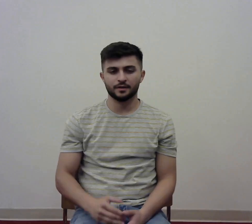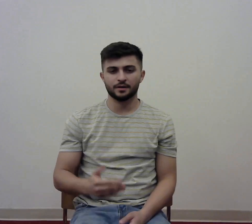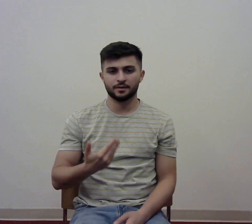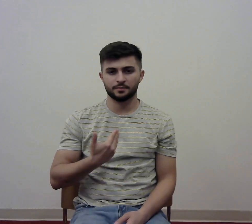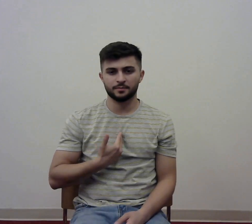mən